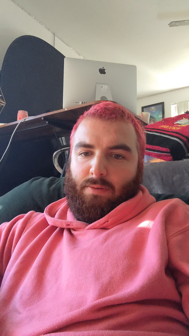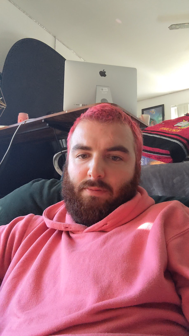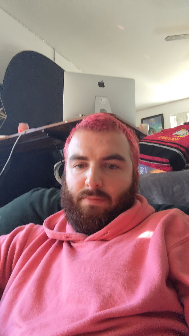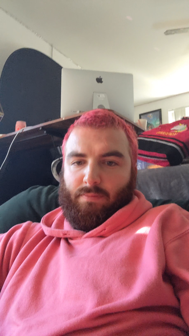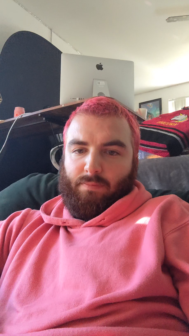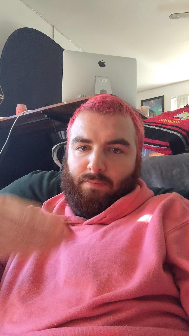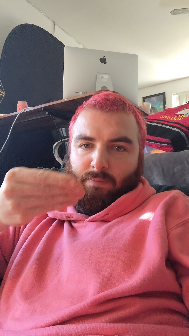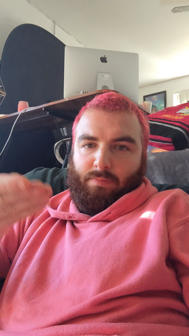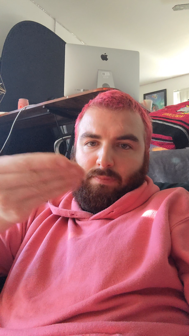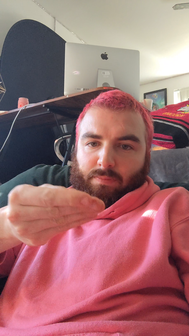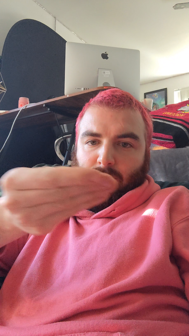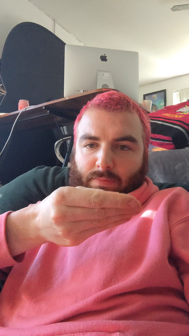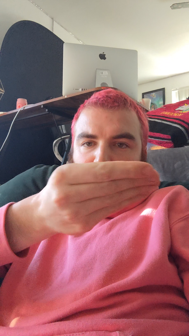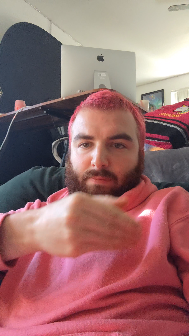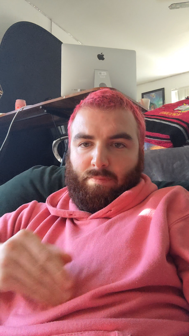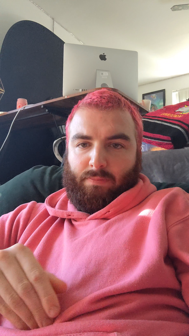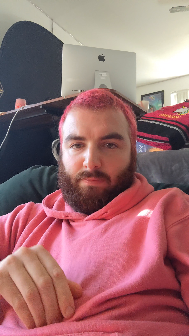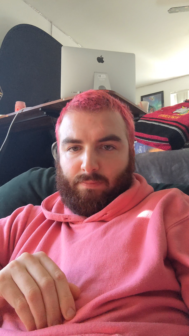shopping